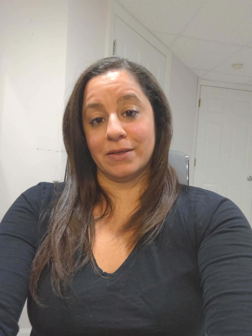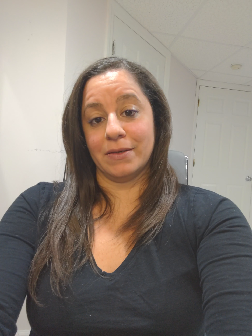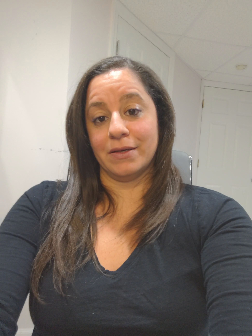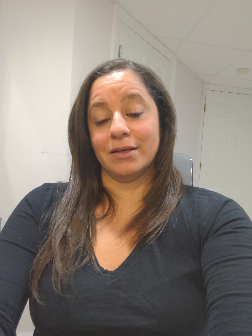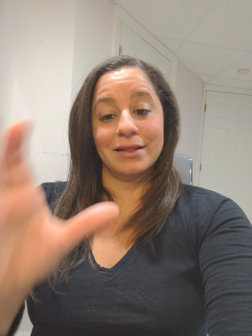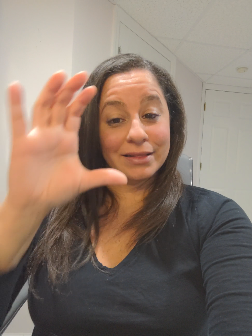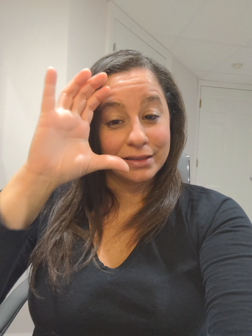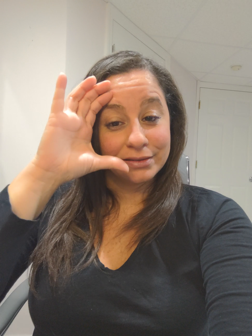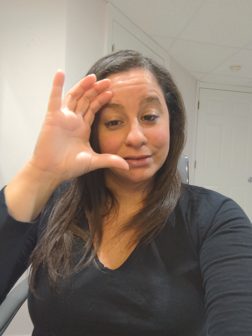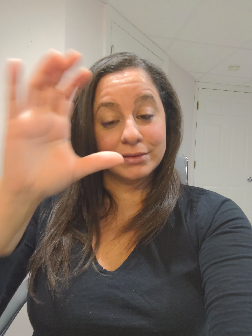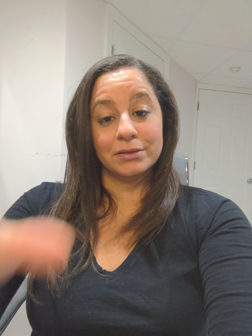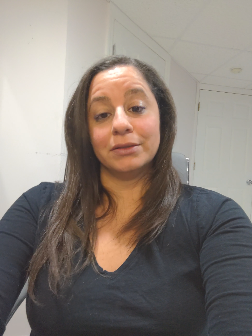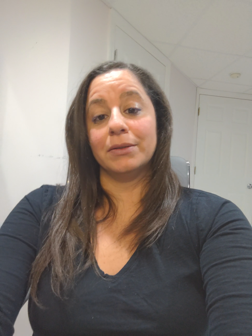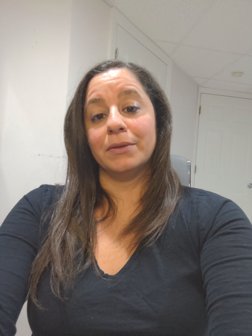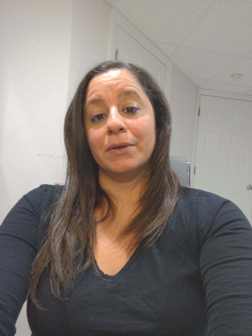listen